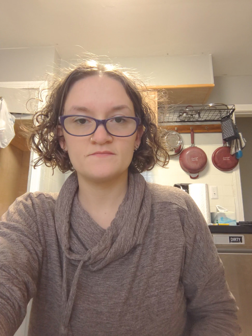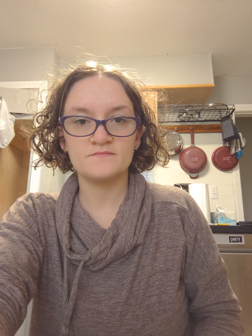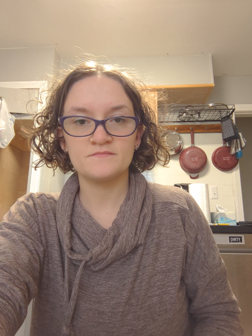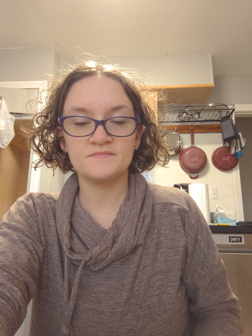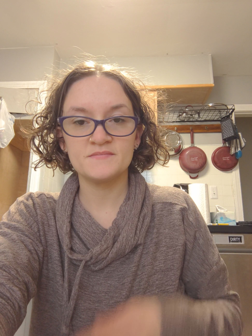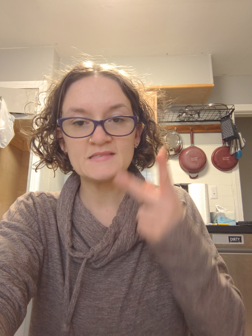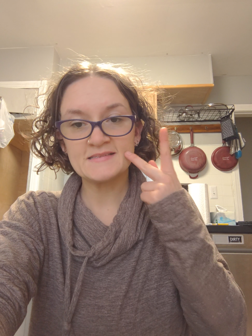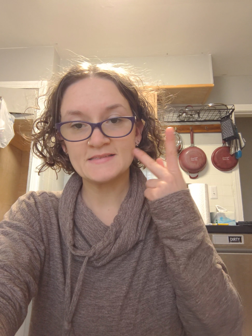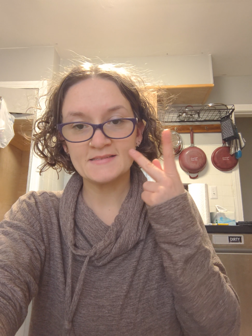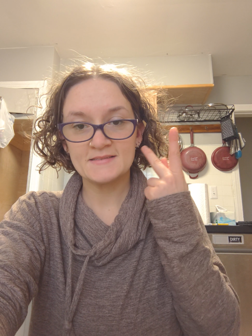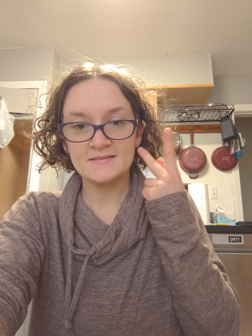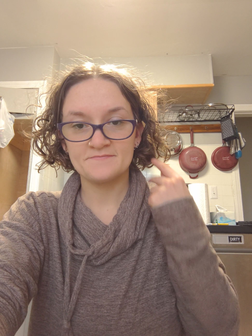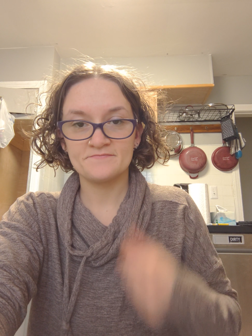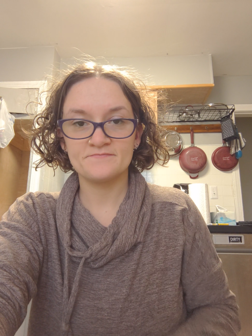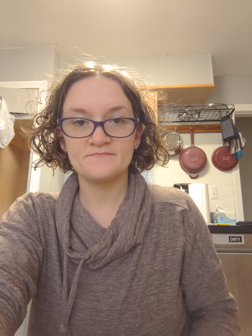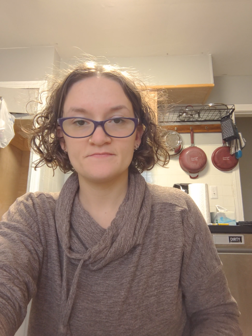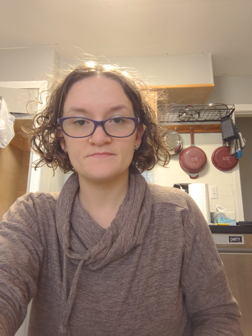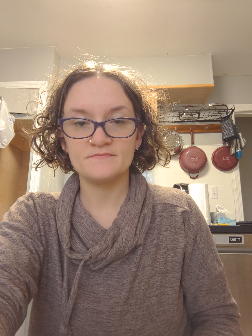kitty